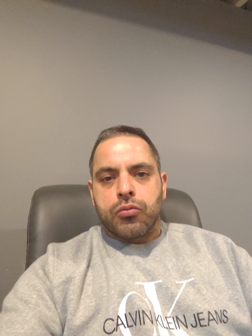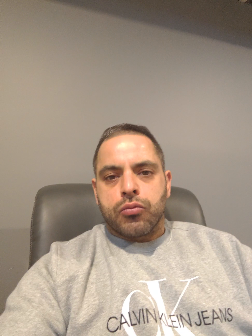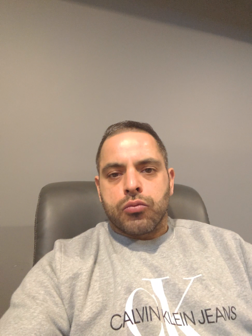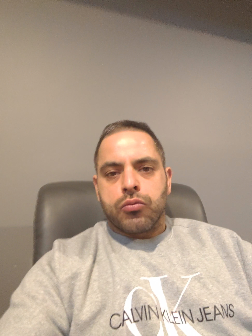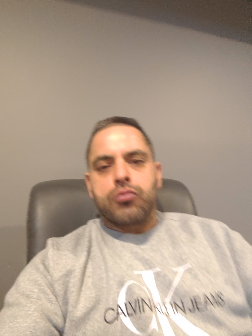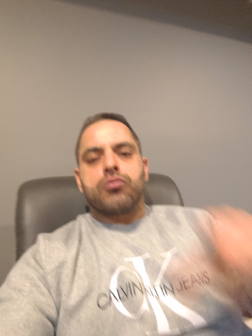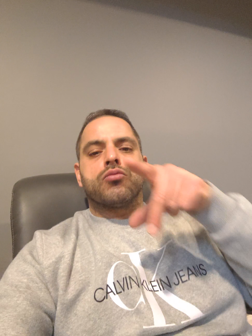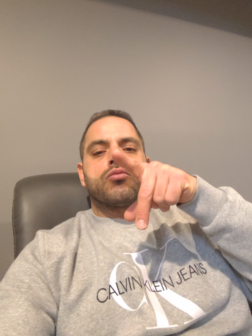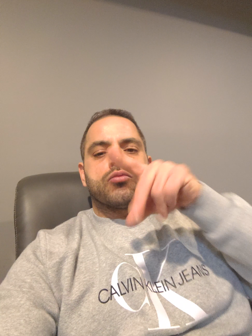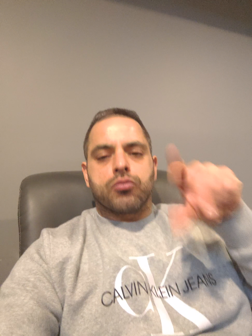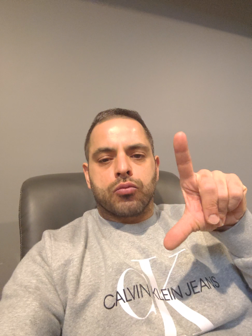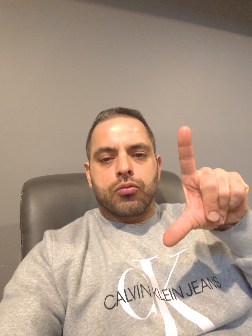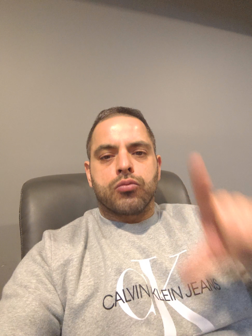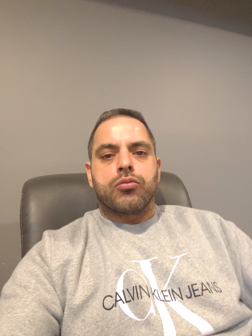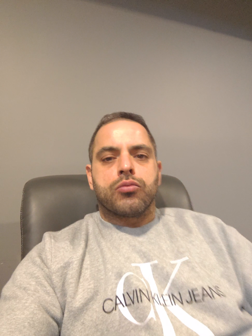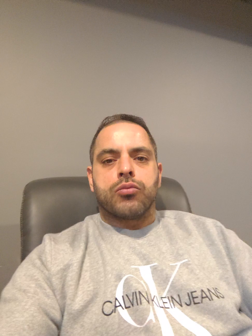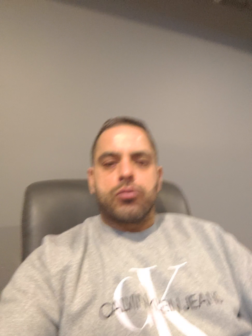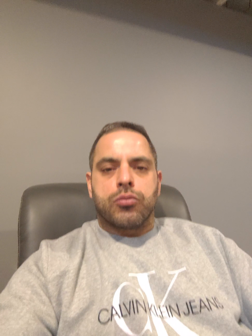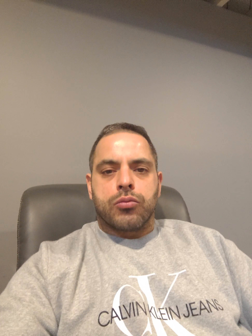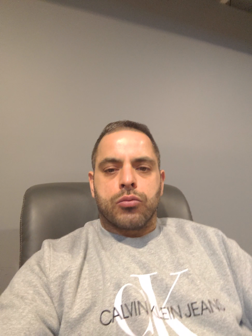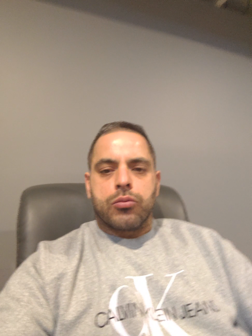pool